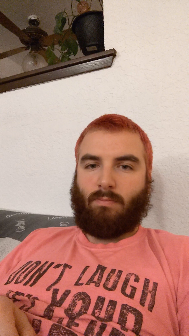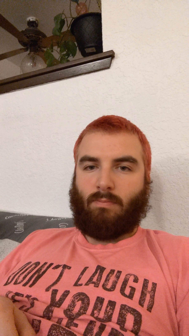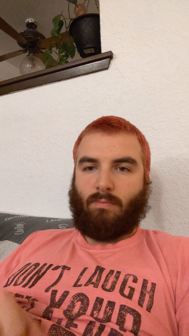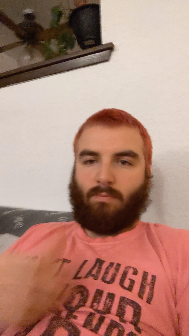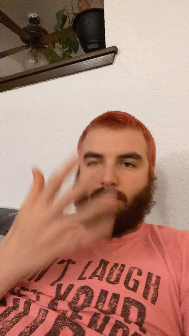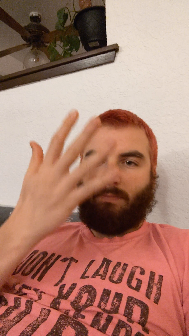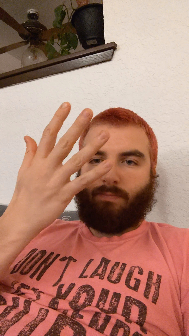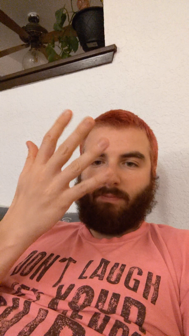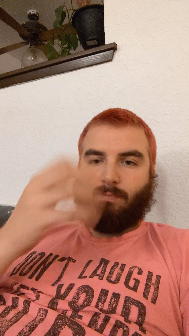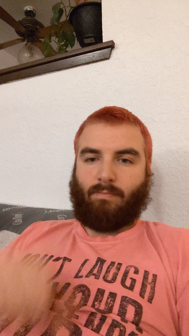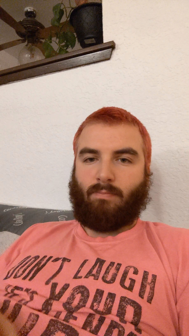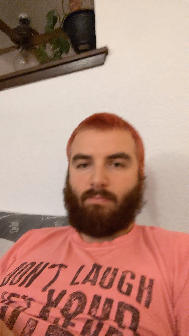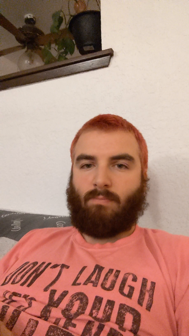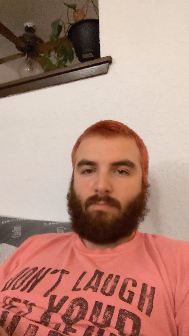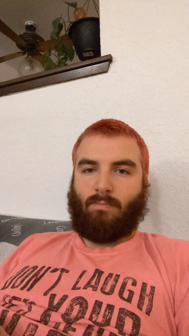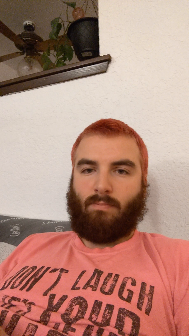hand